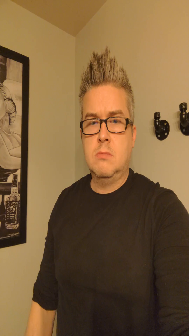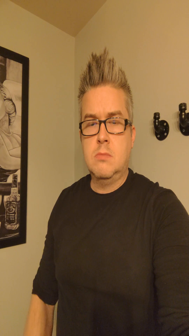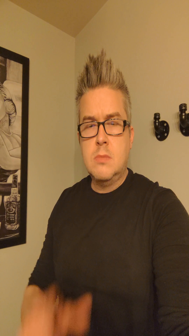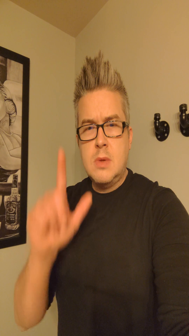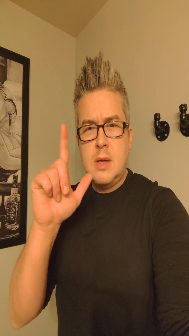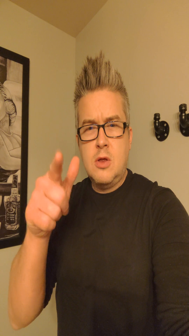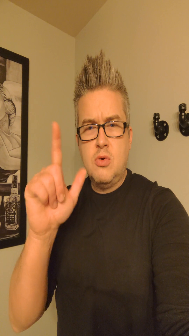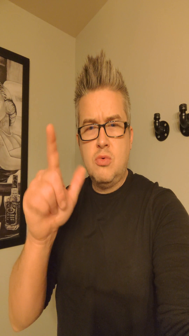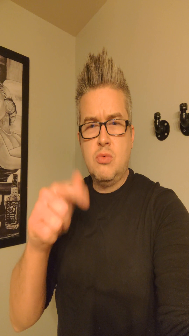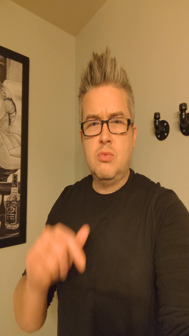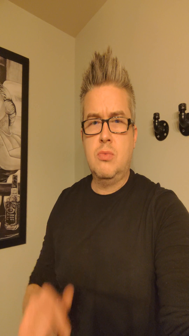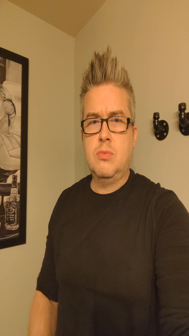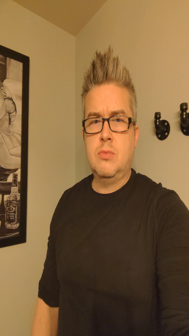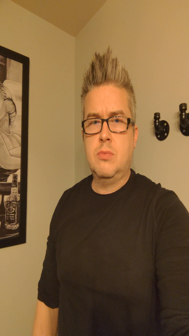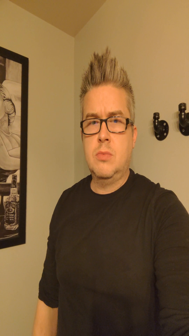later